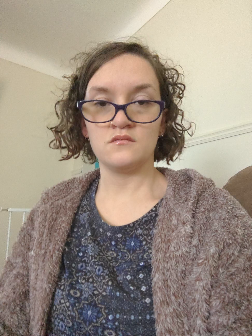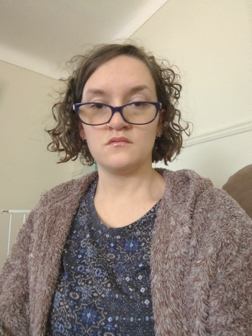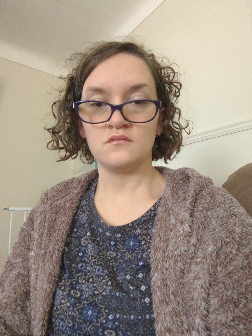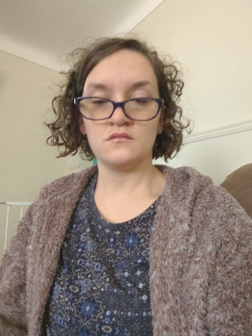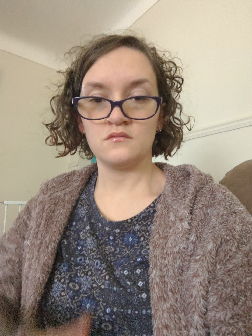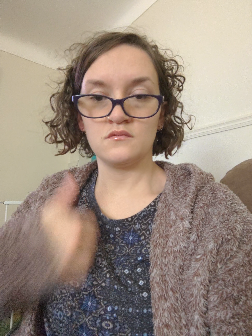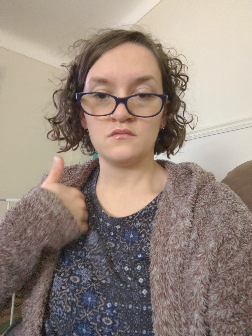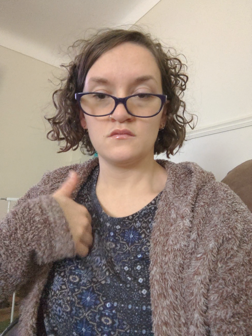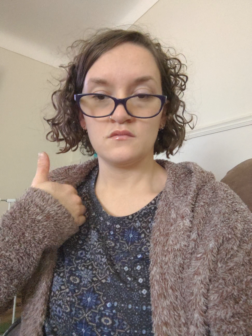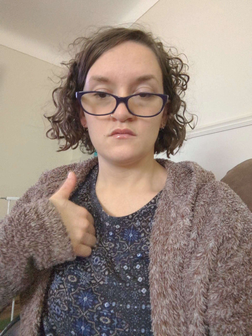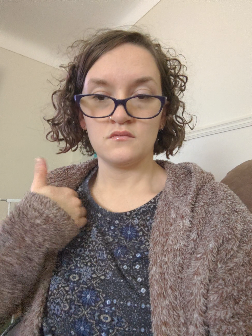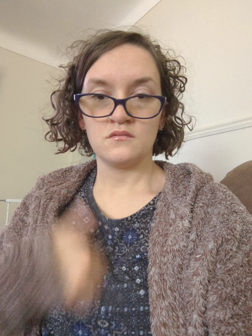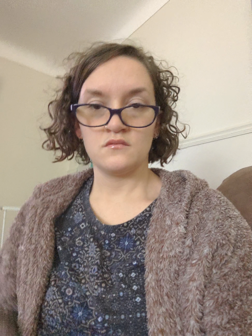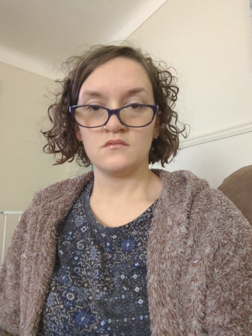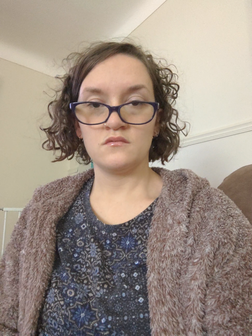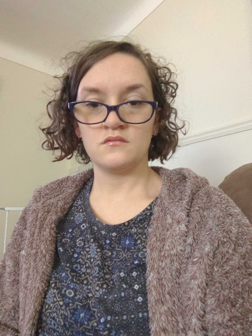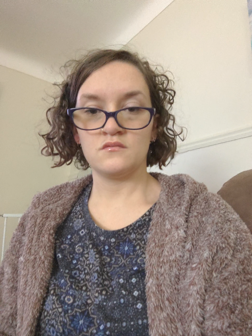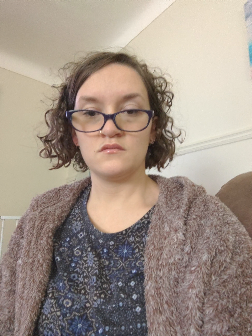bath